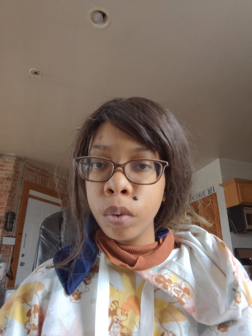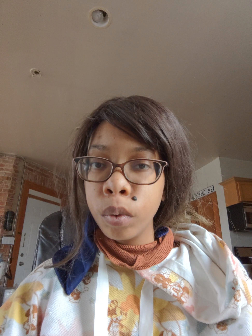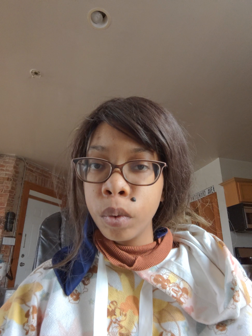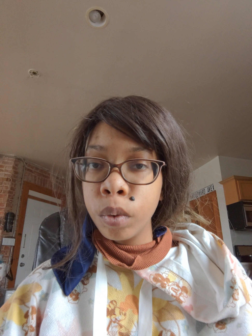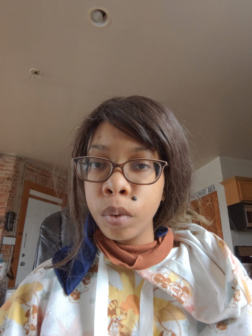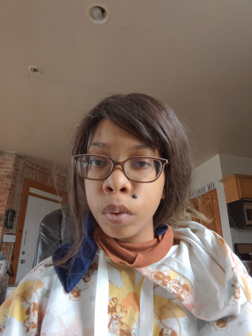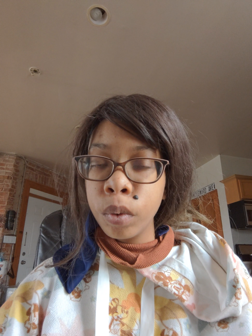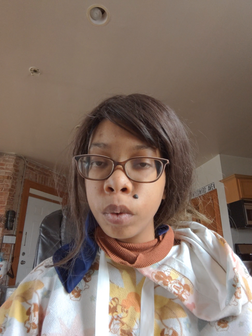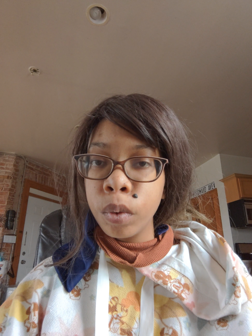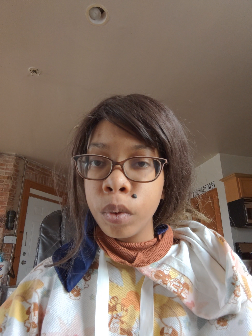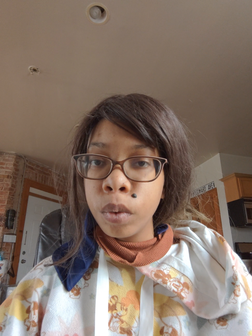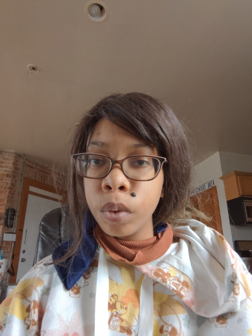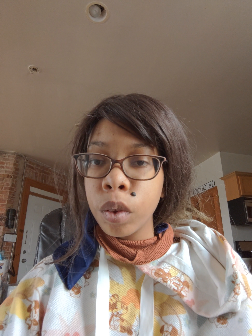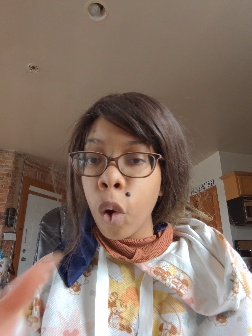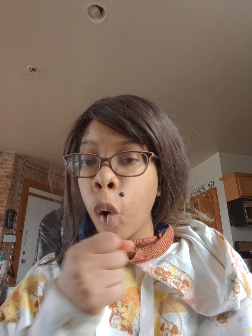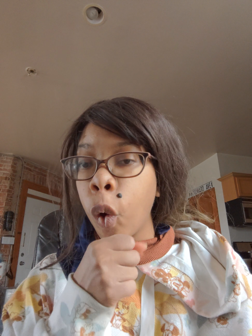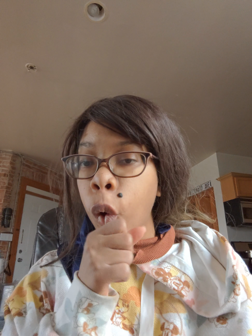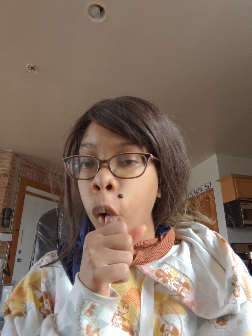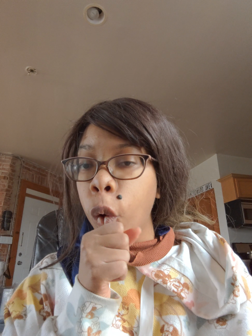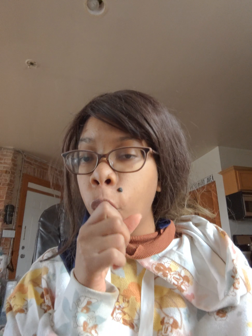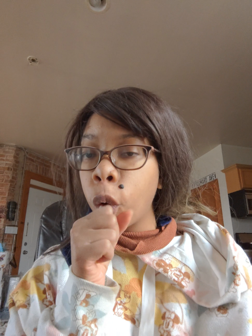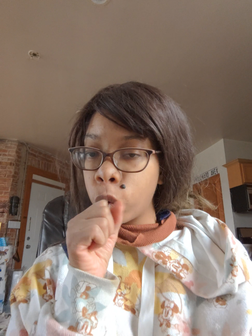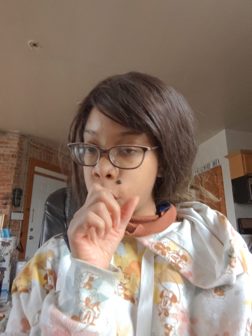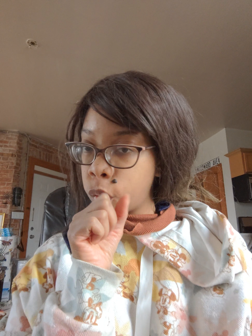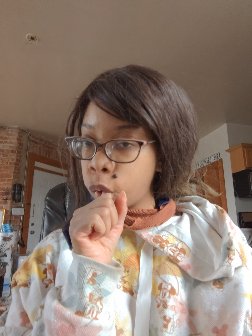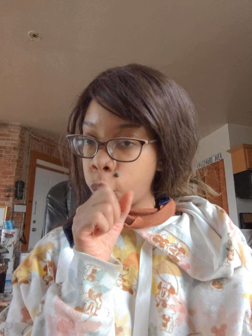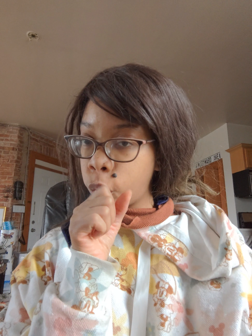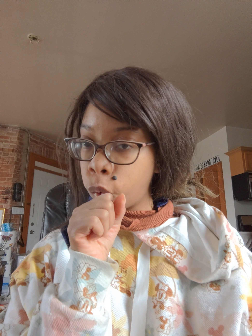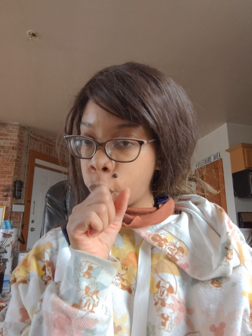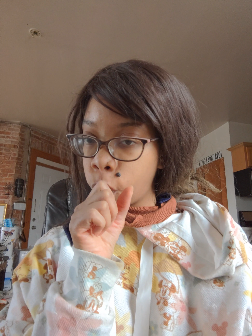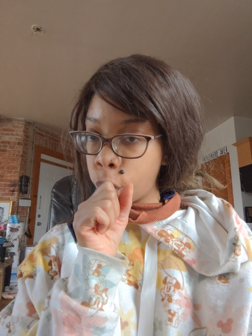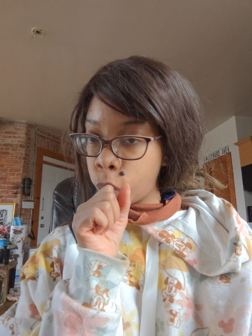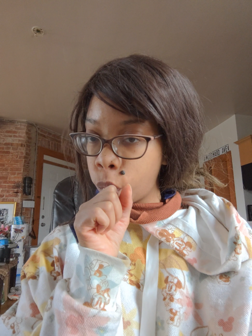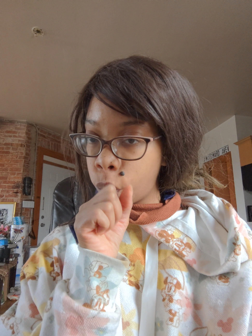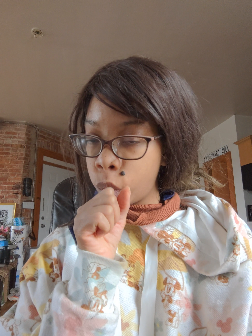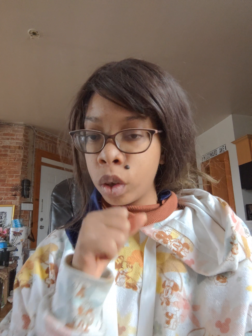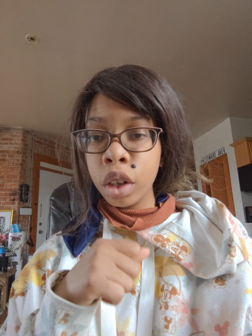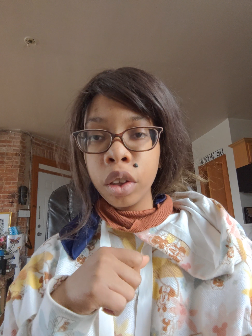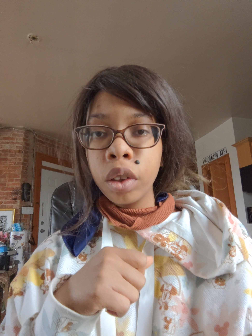orange